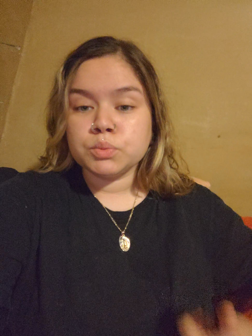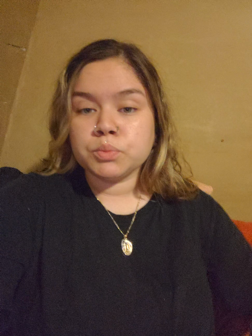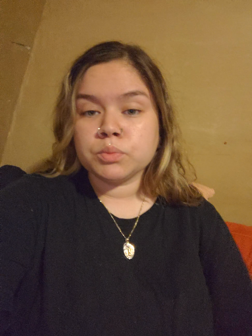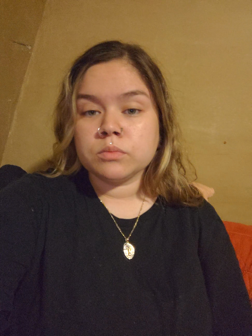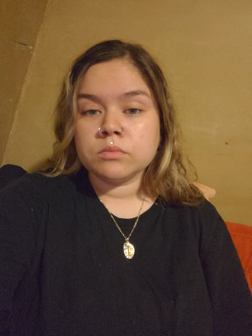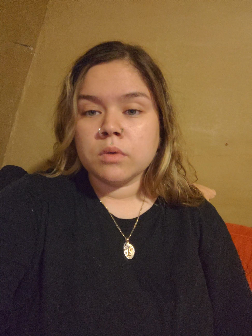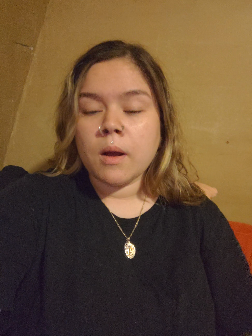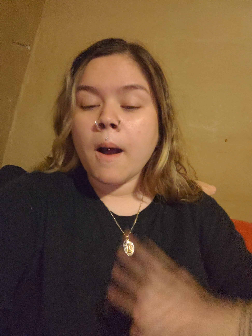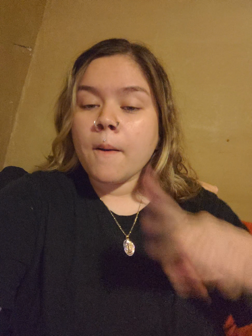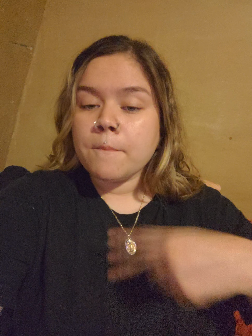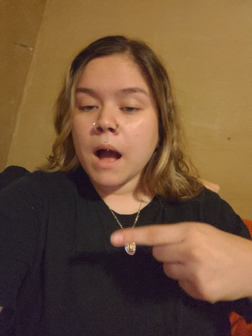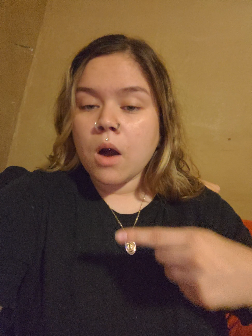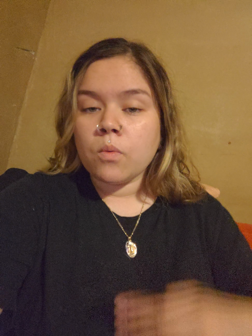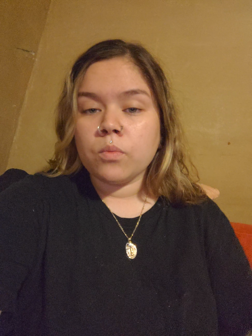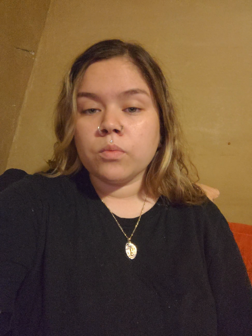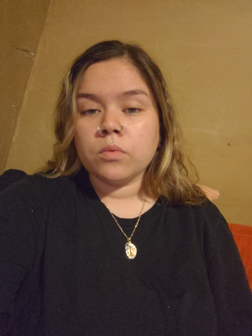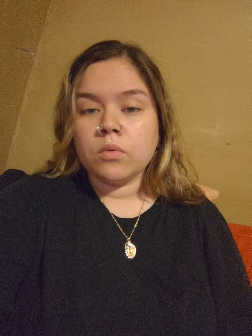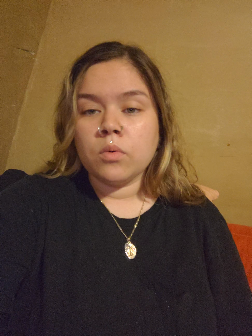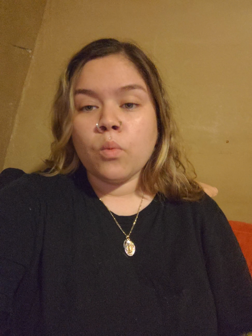about